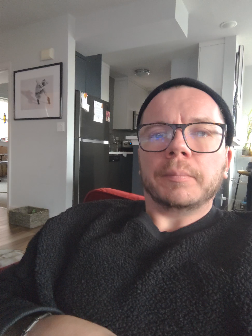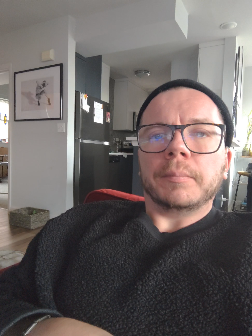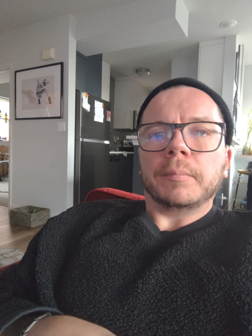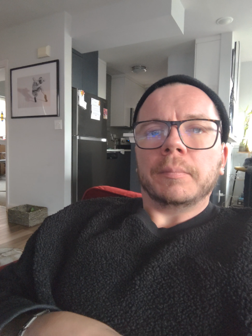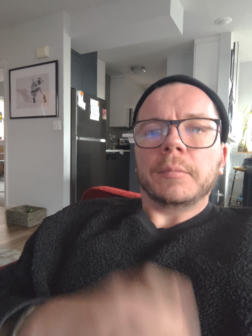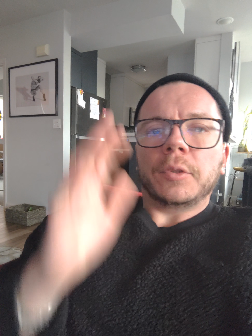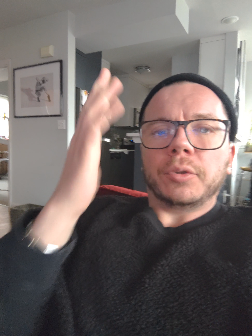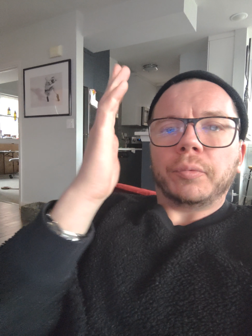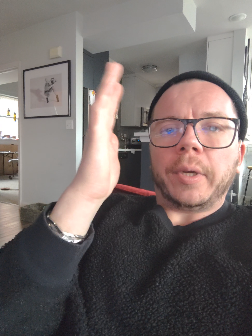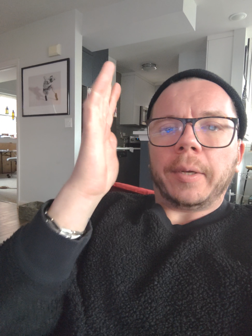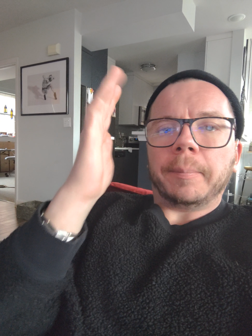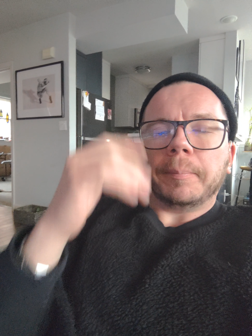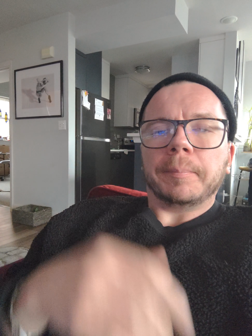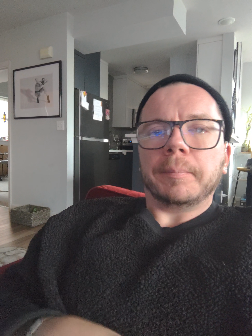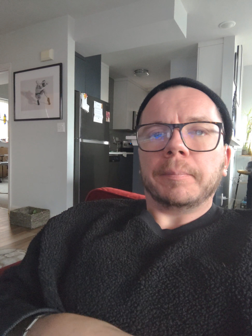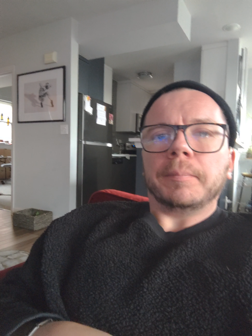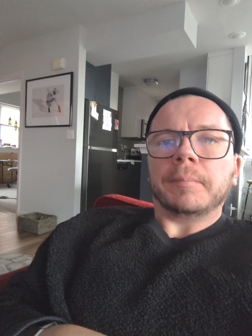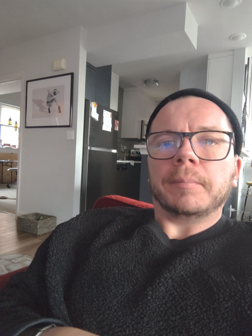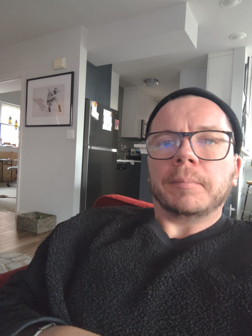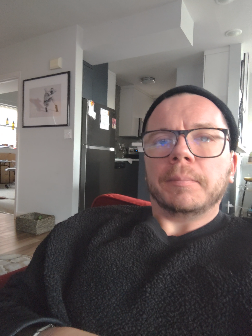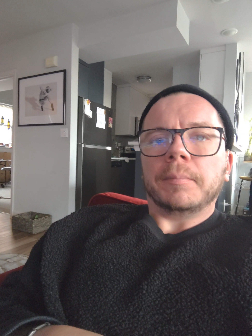tree